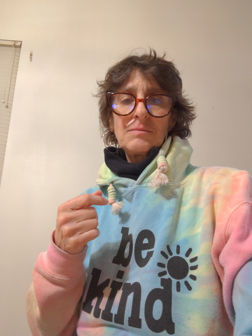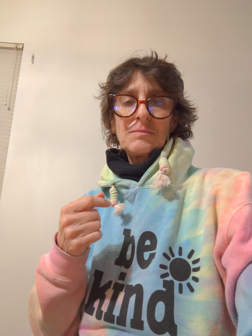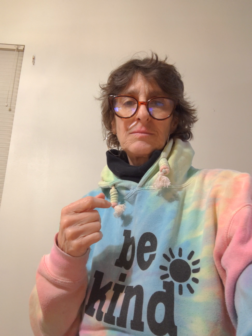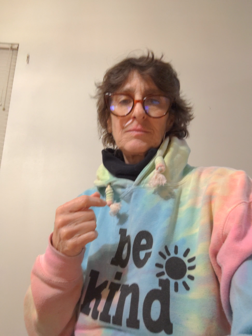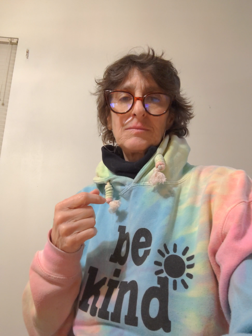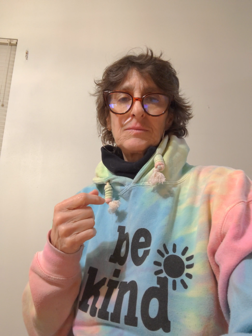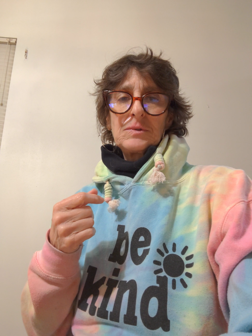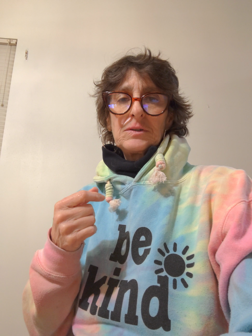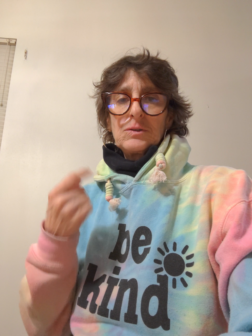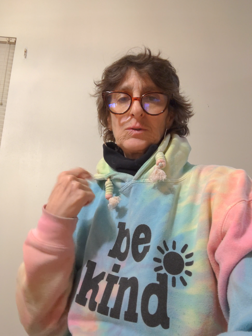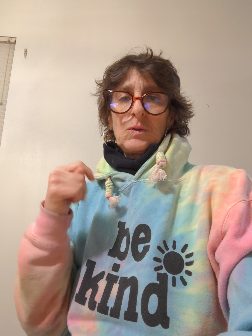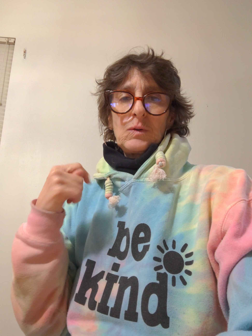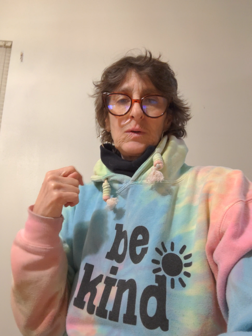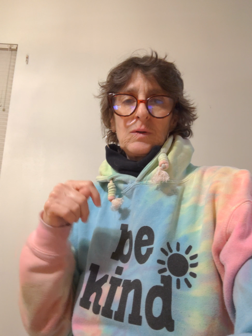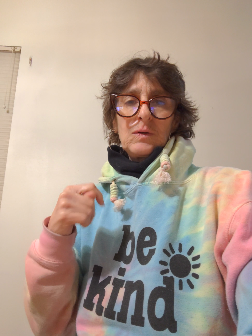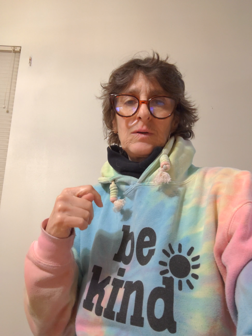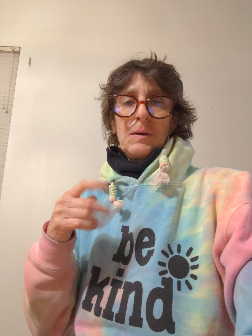toy